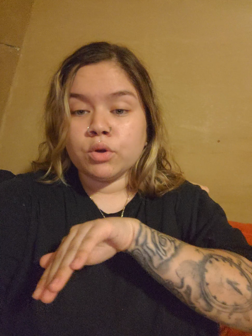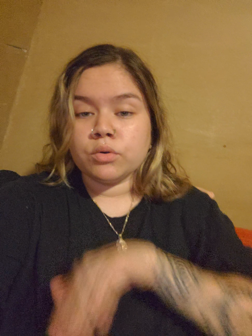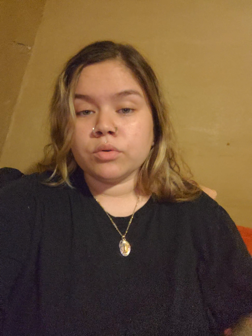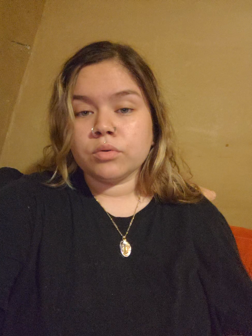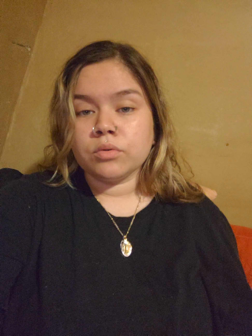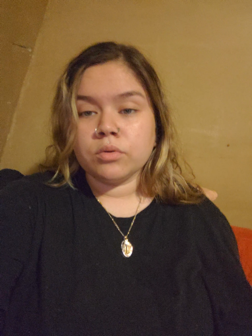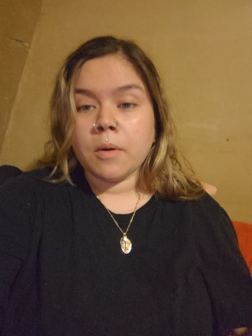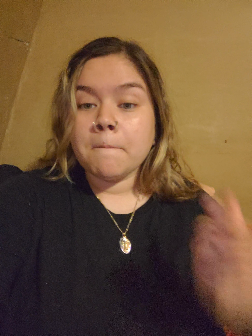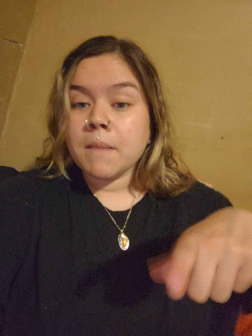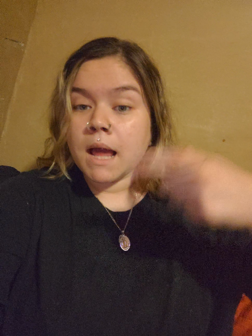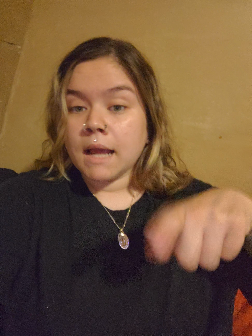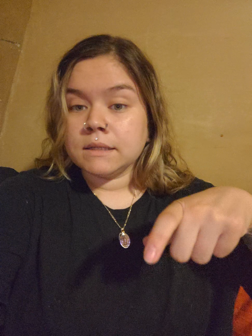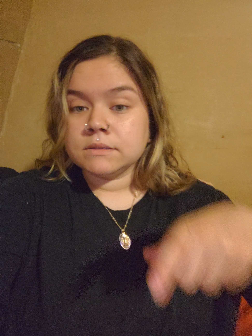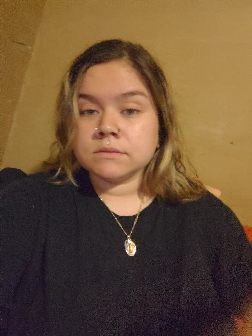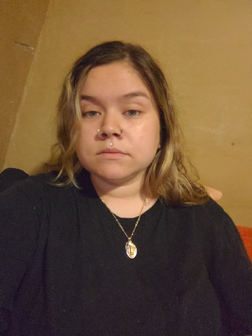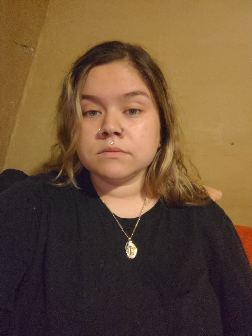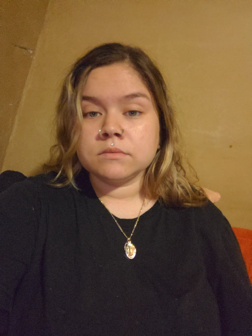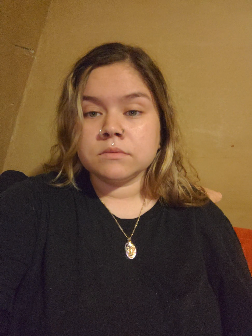plate